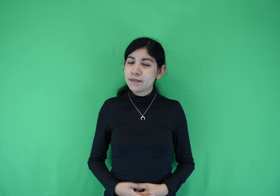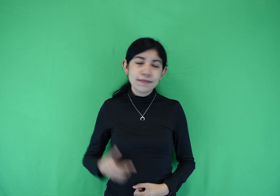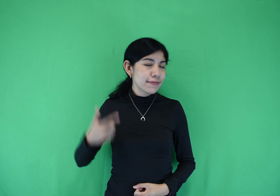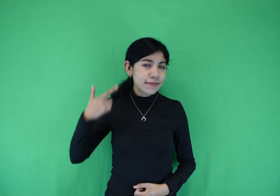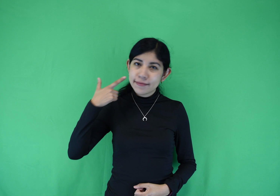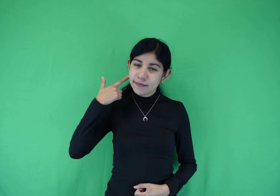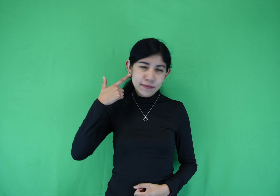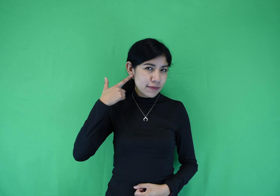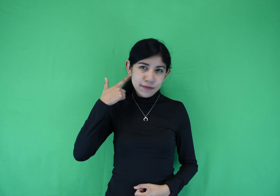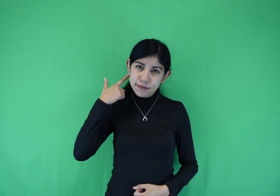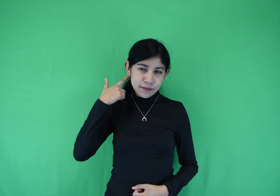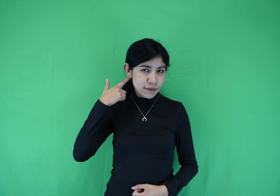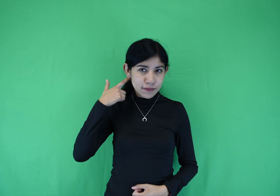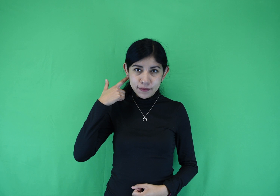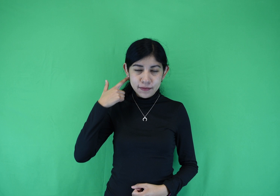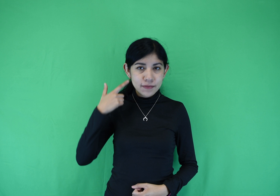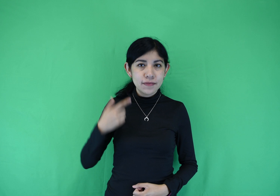no escuchar